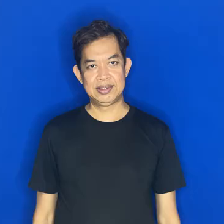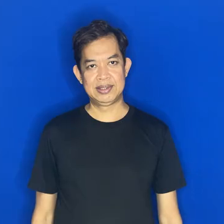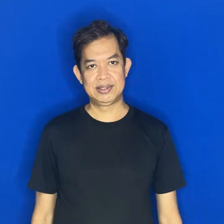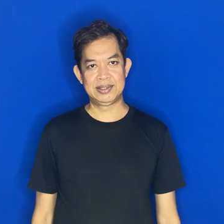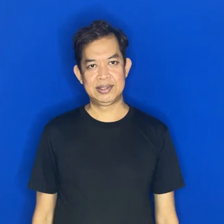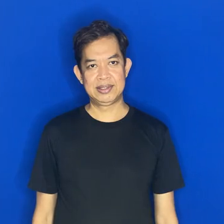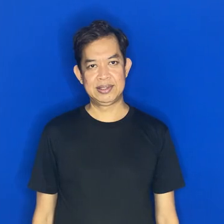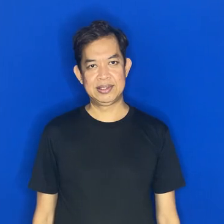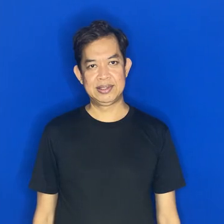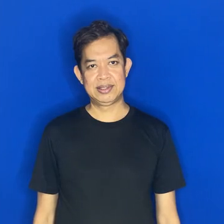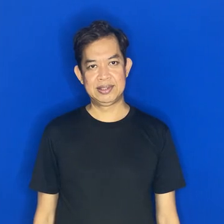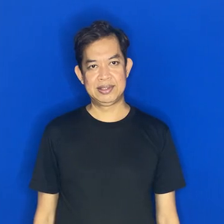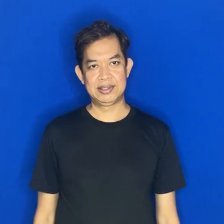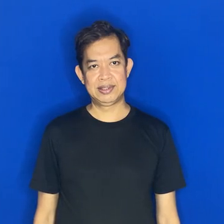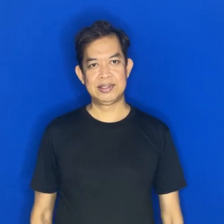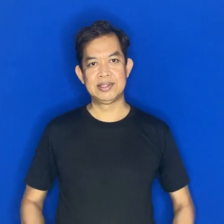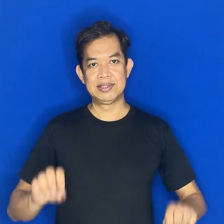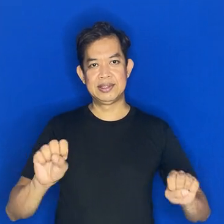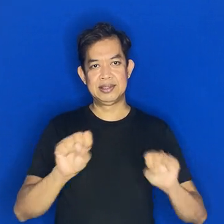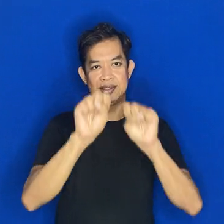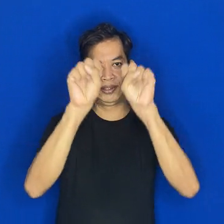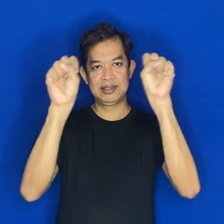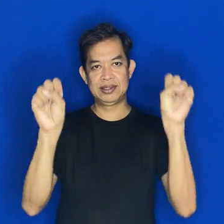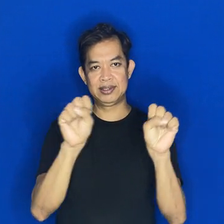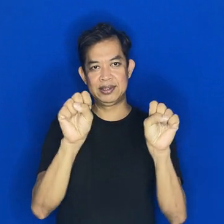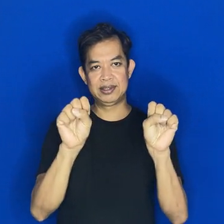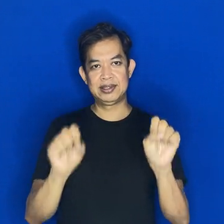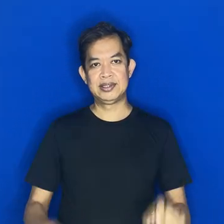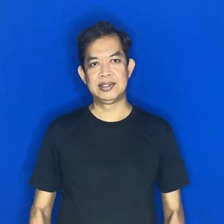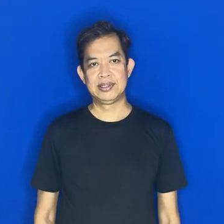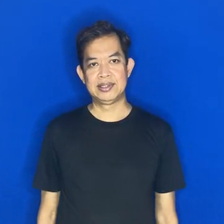saturday